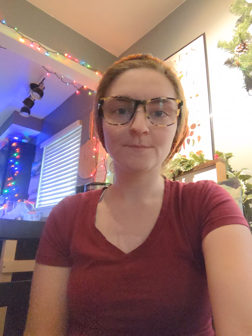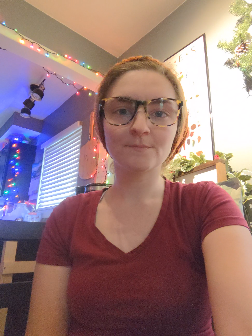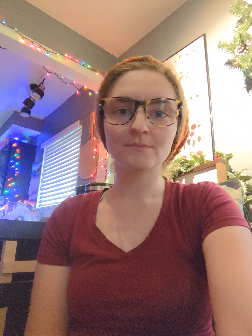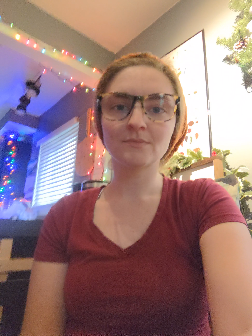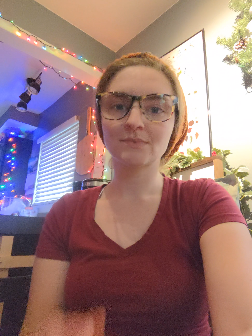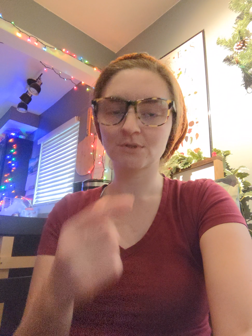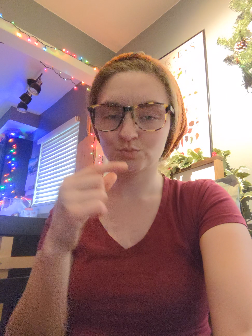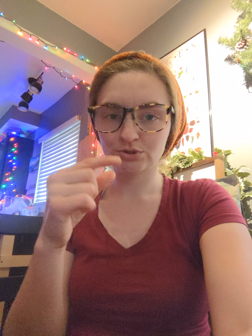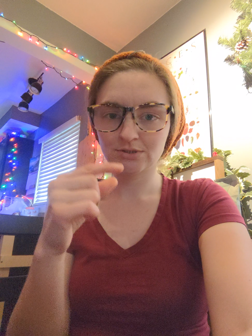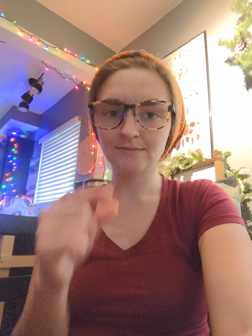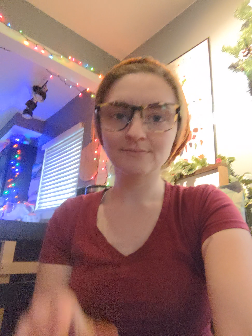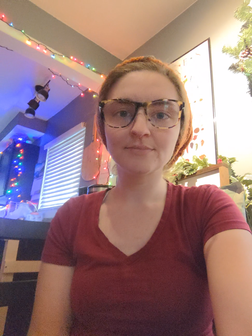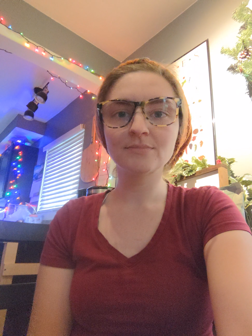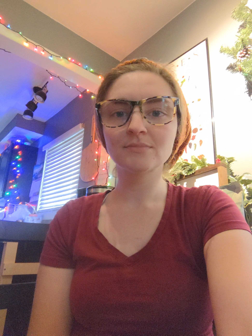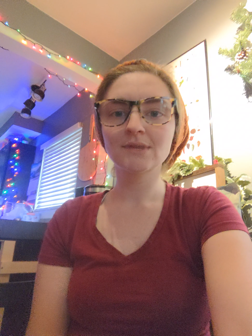green